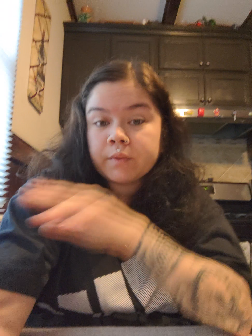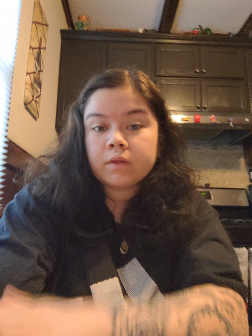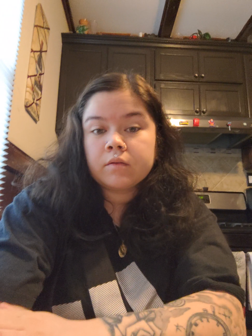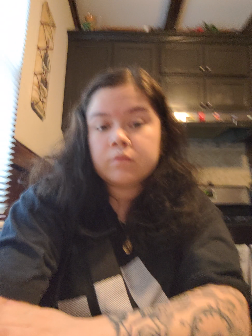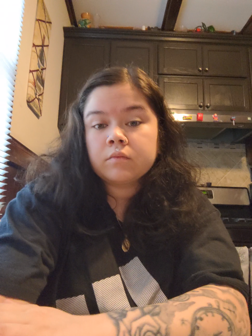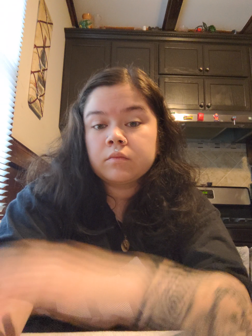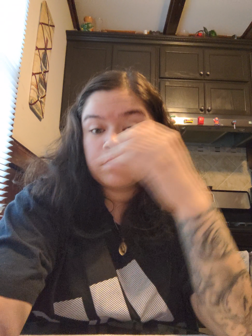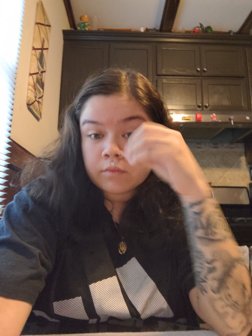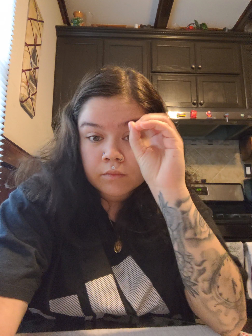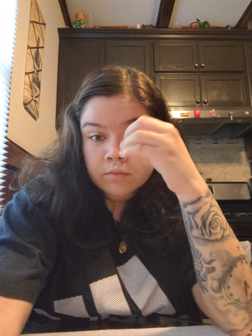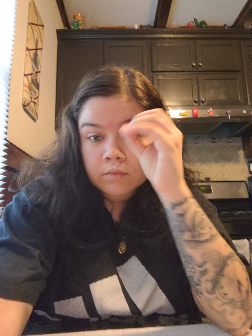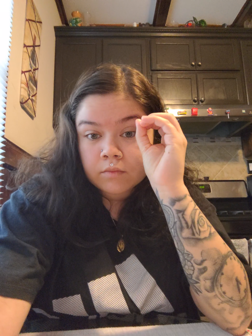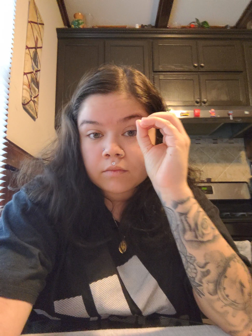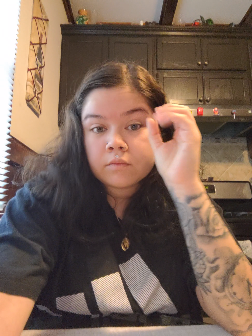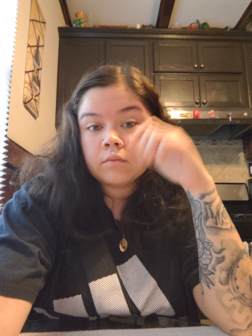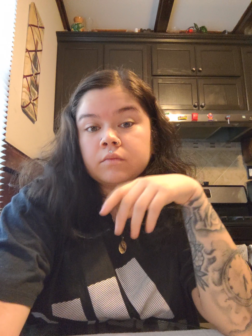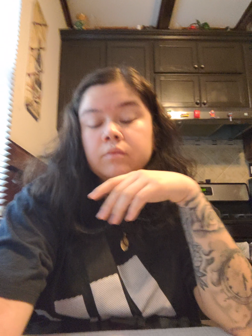owl